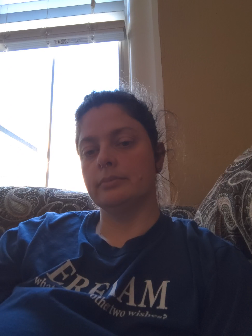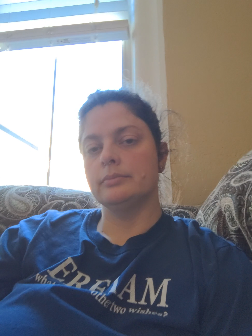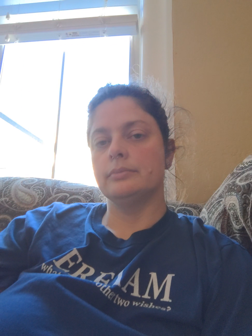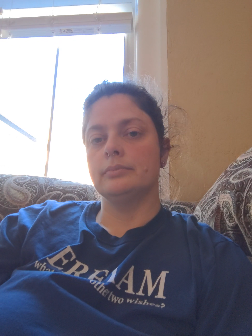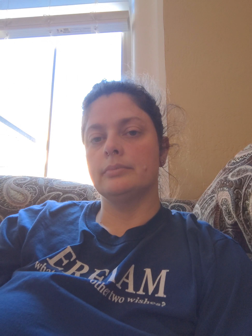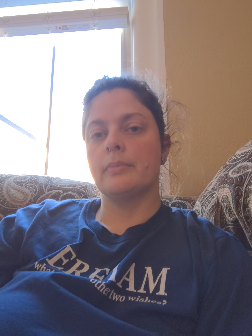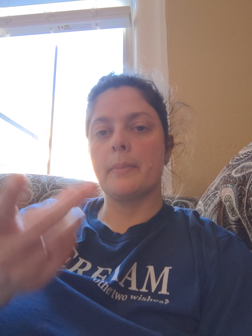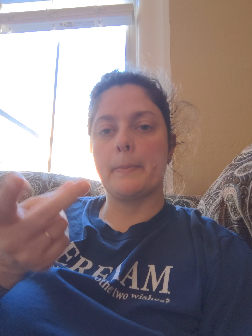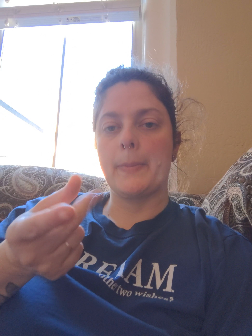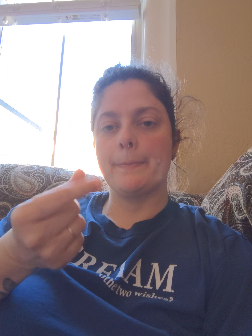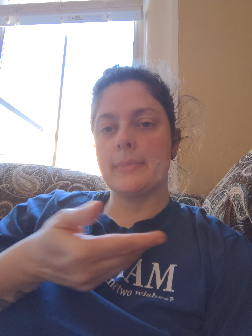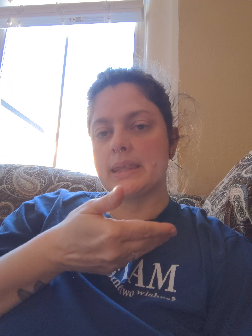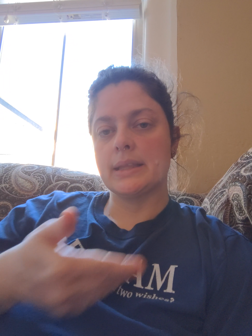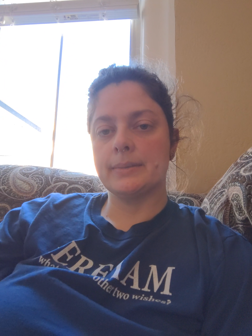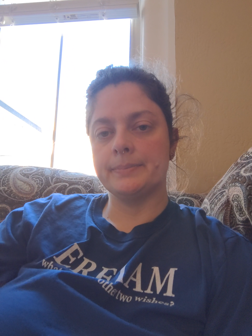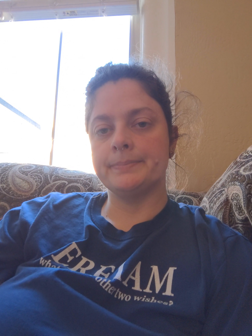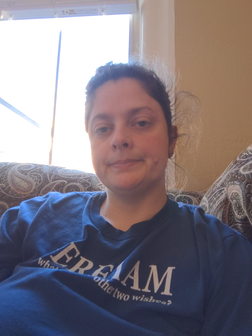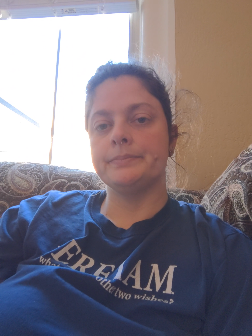puppy